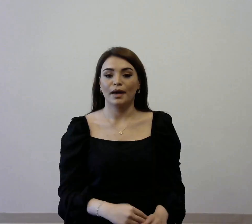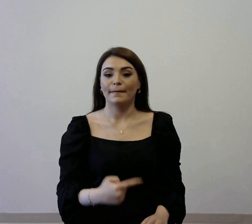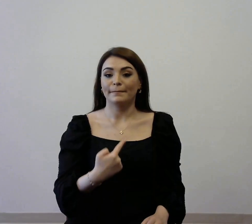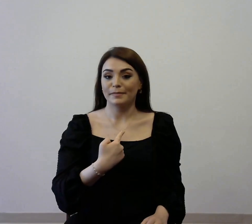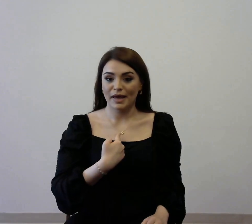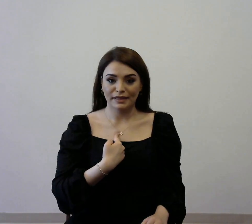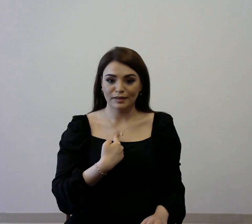mən